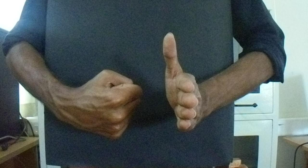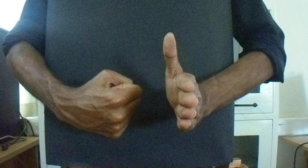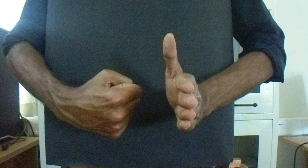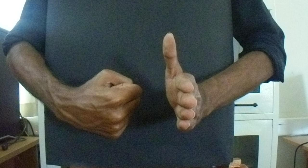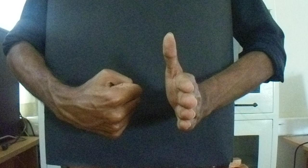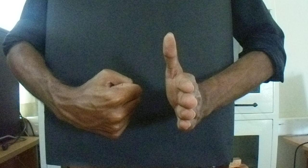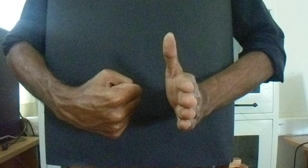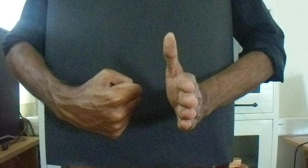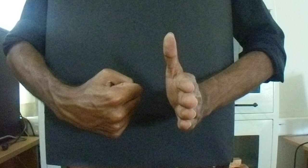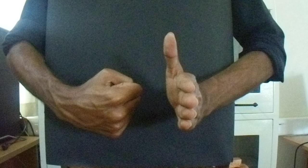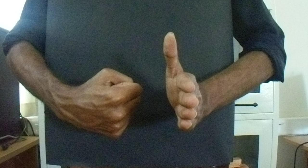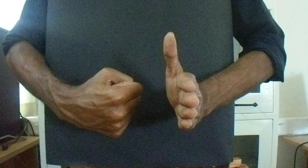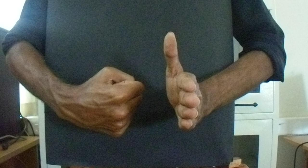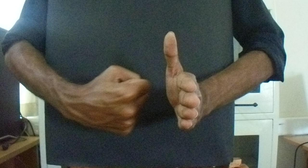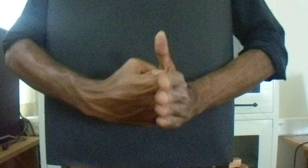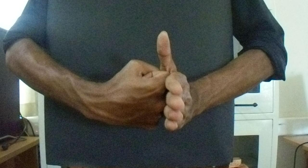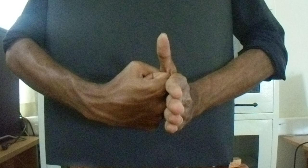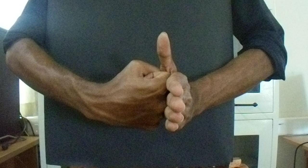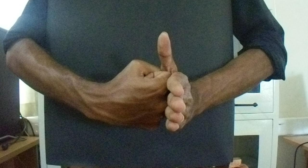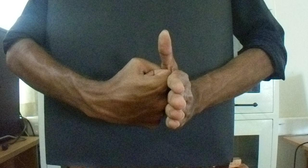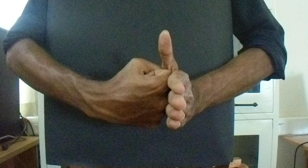accident